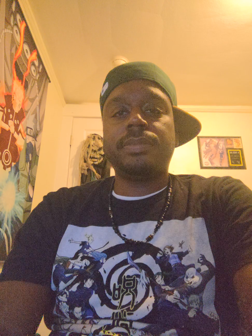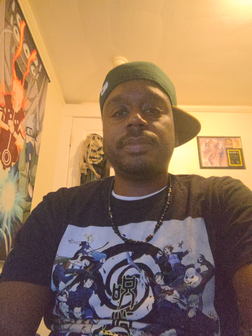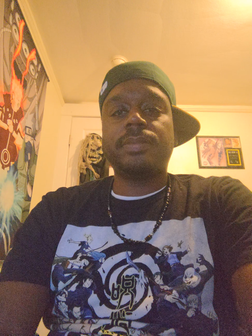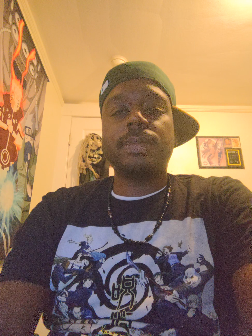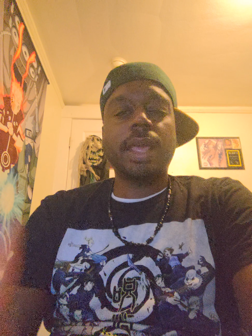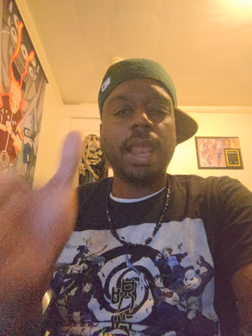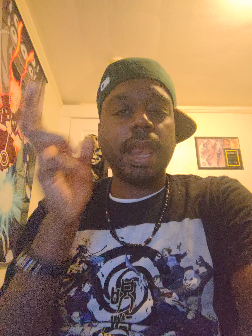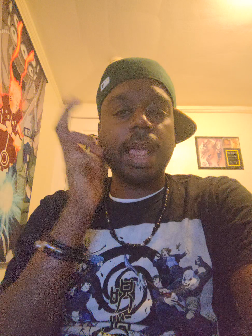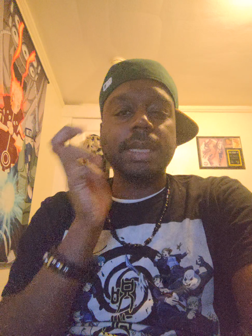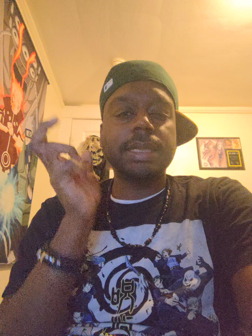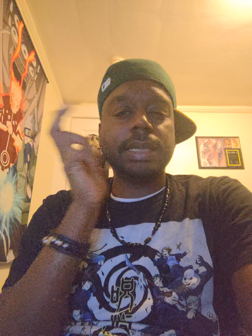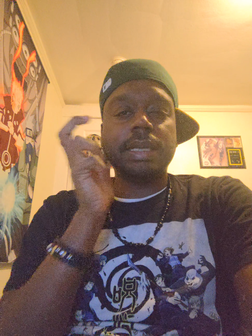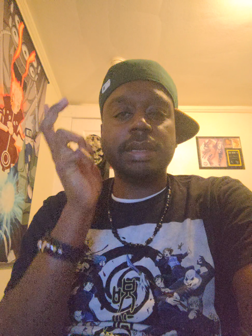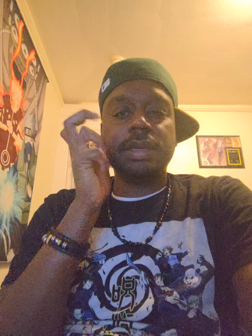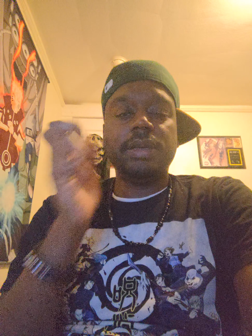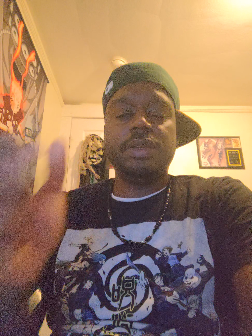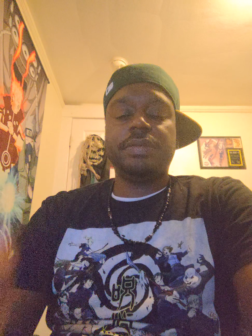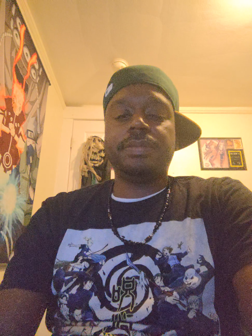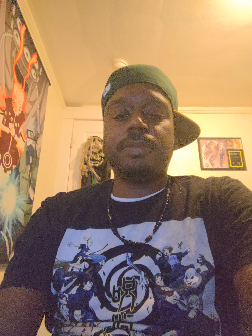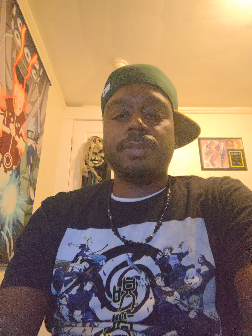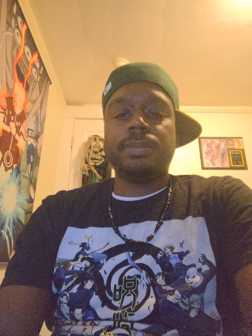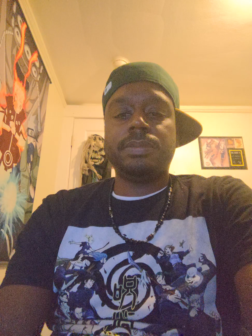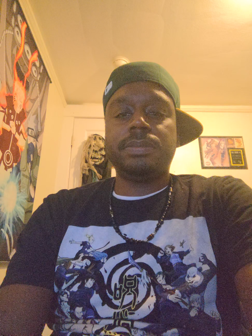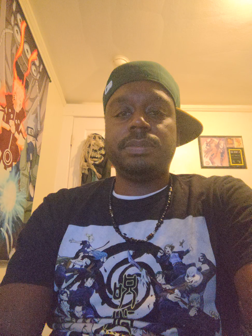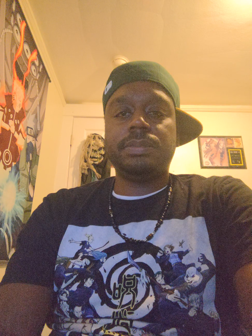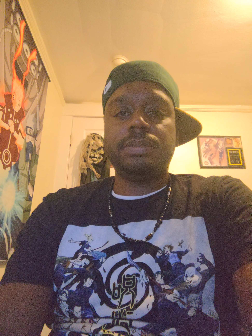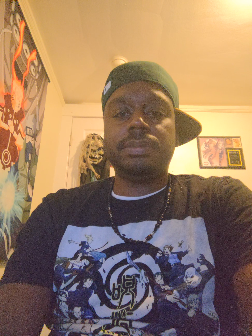listen